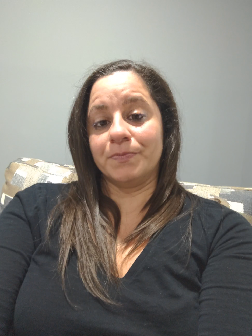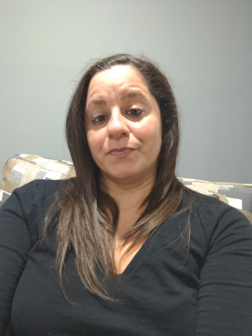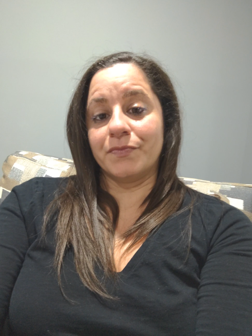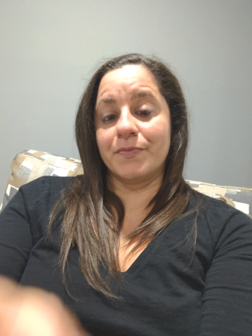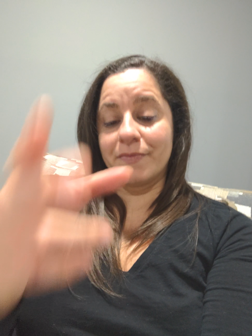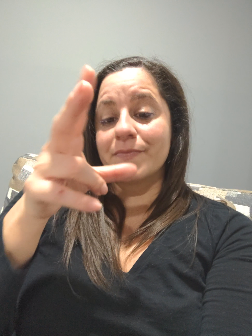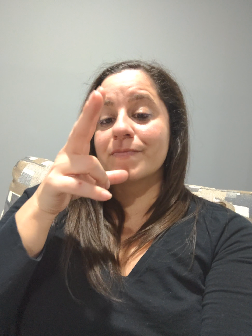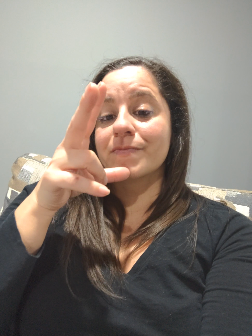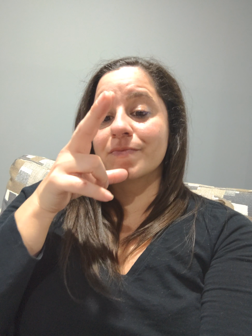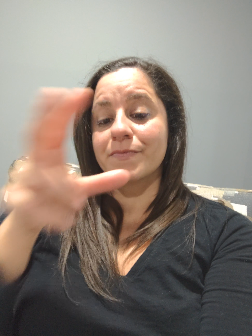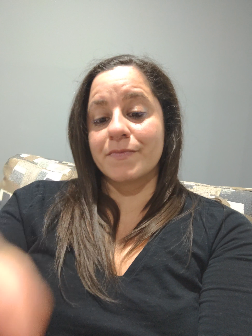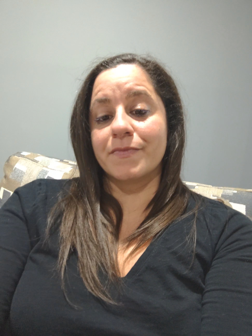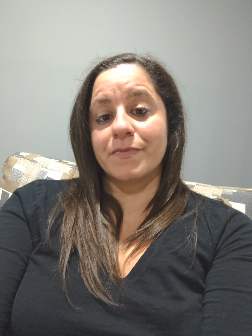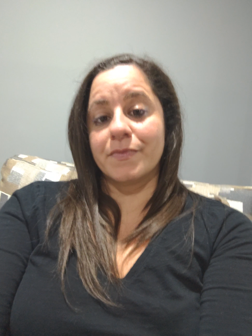hen